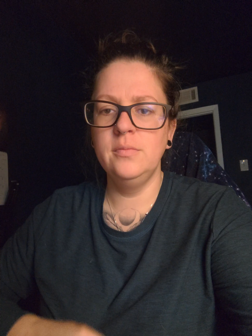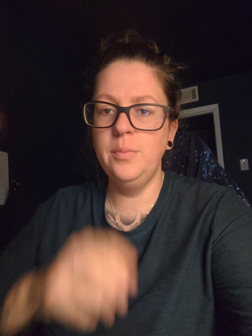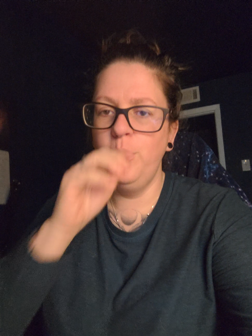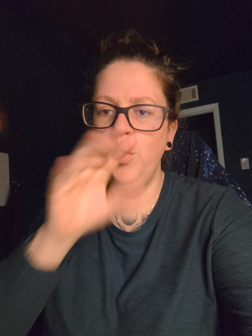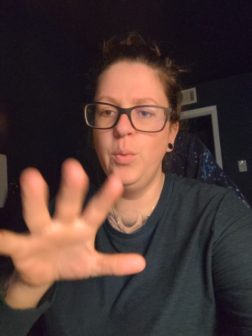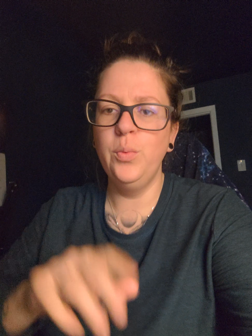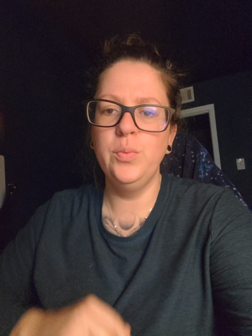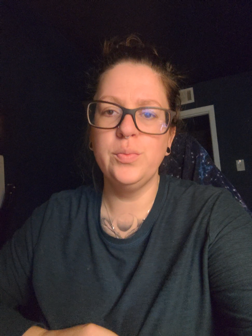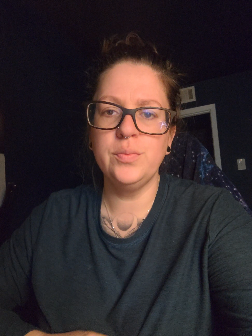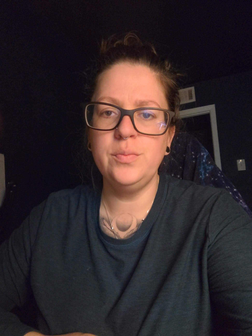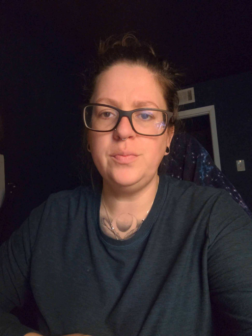blow